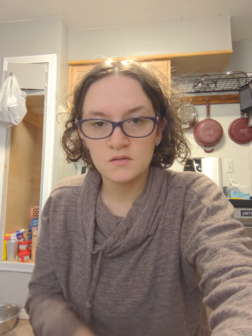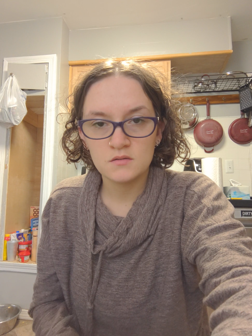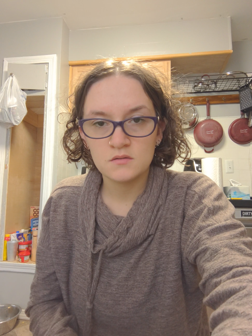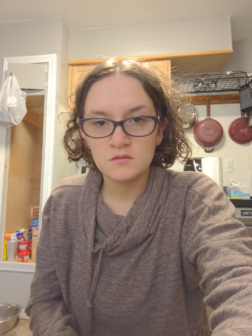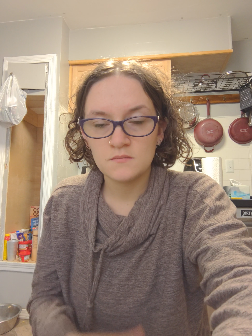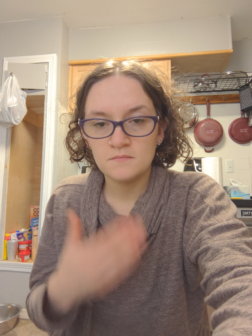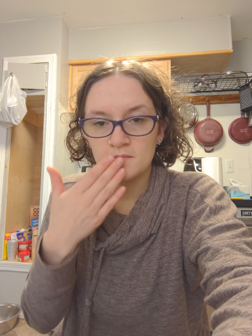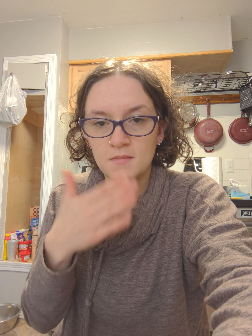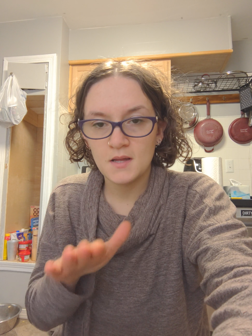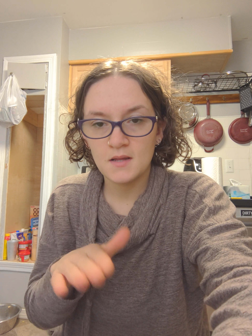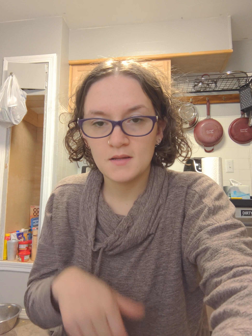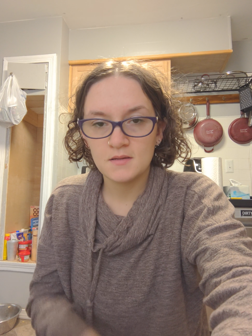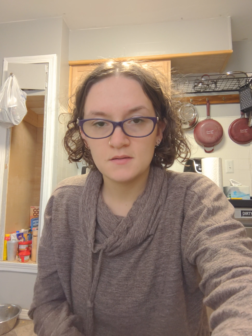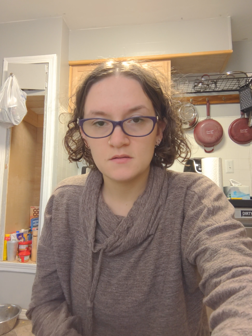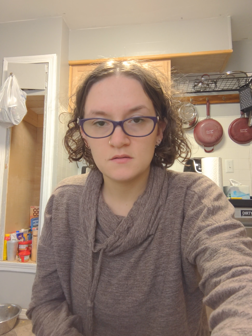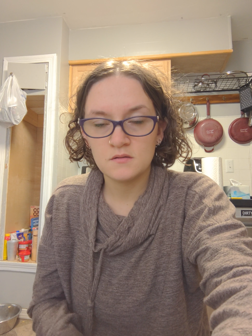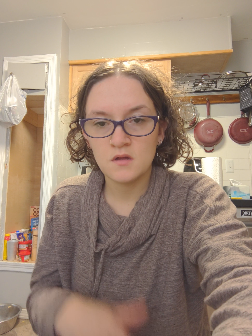bad